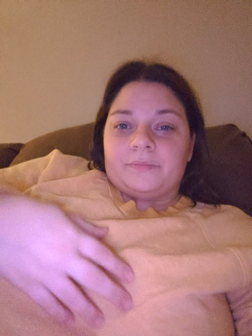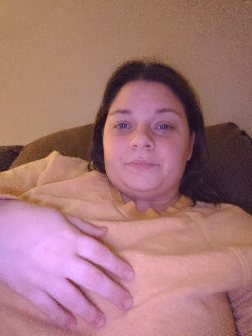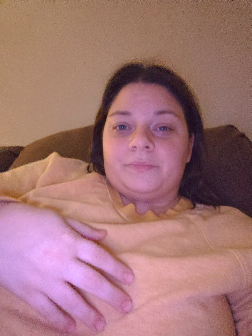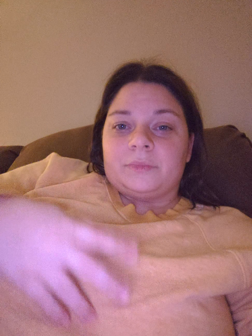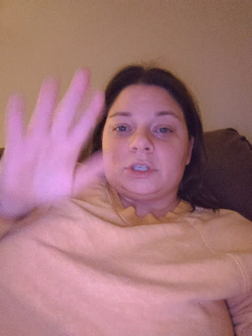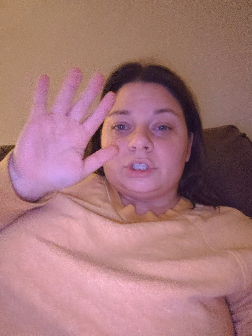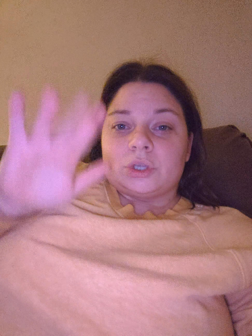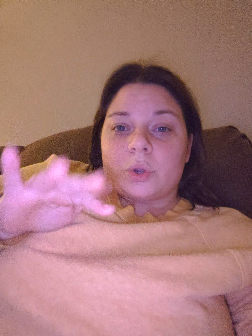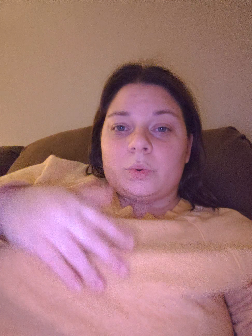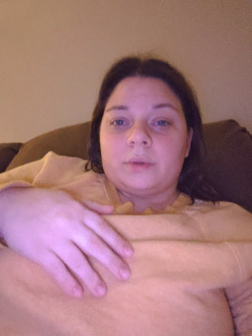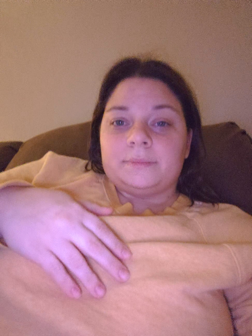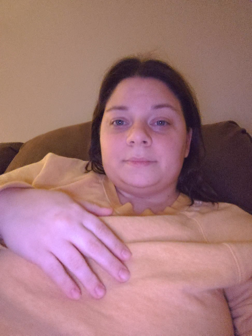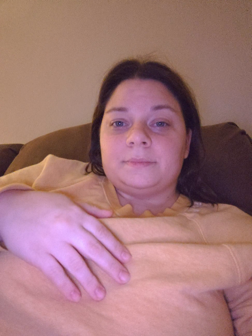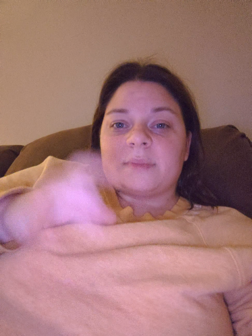snow